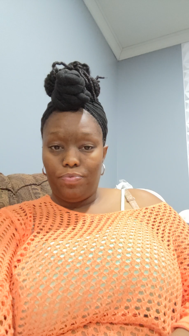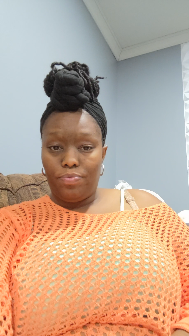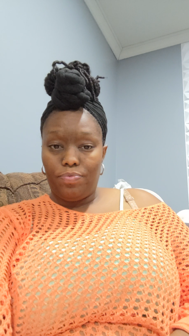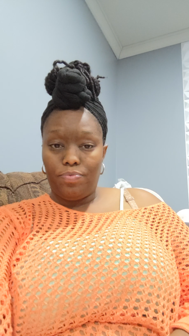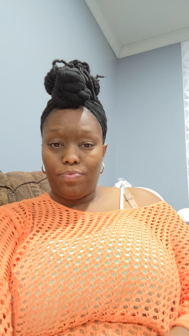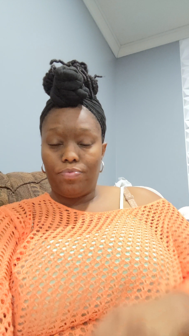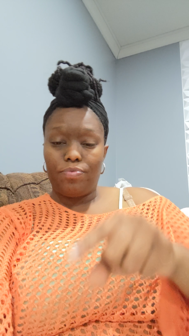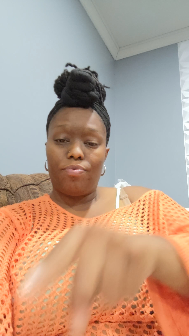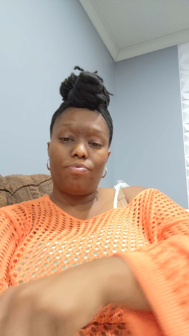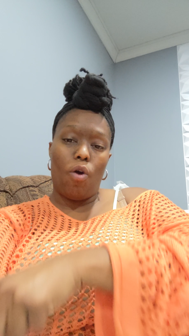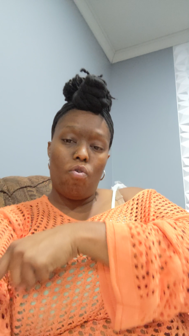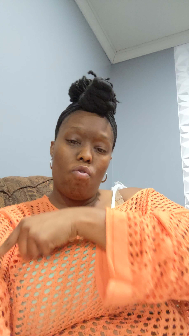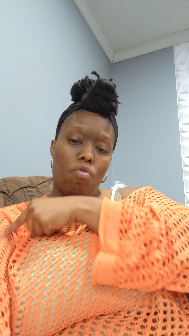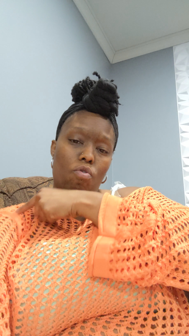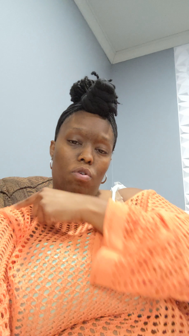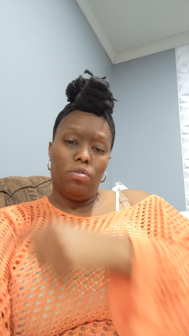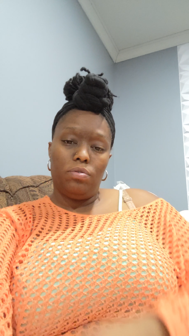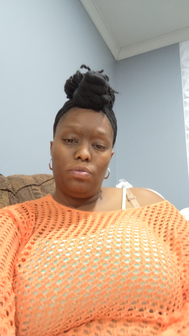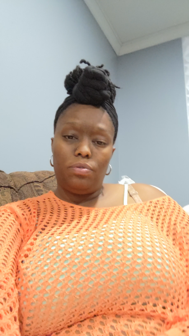long